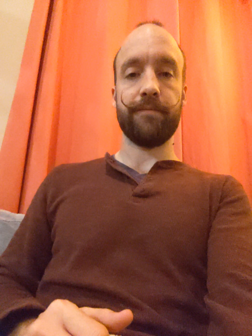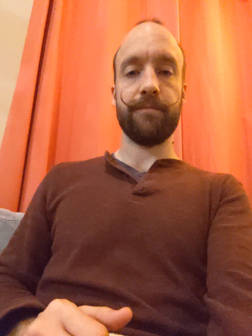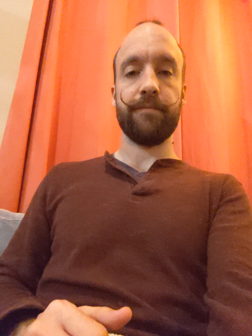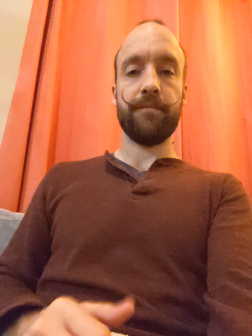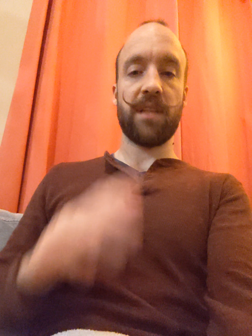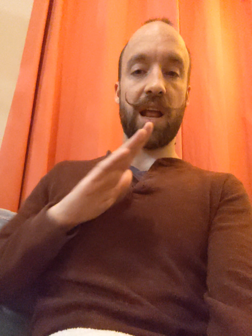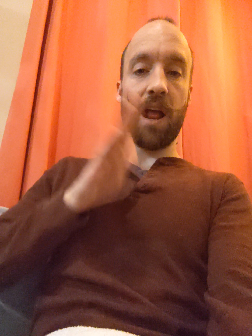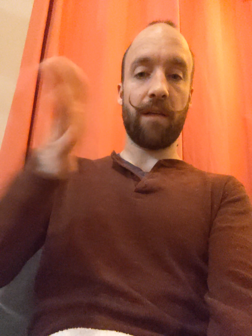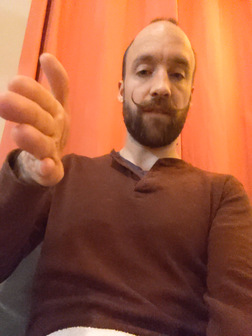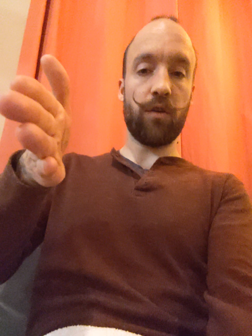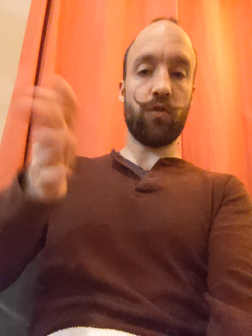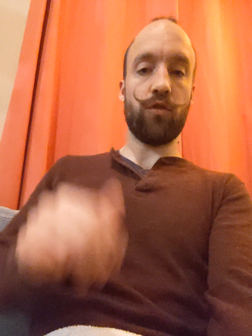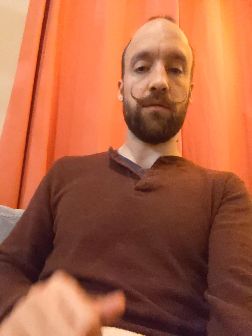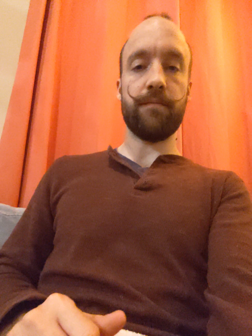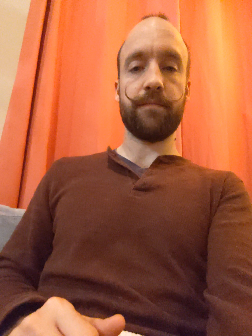after